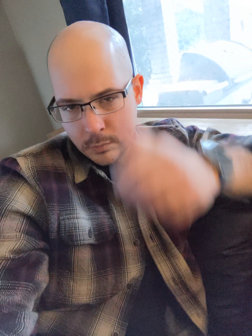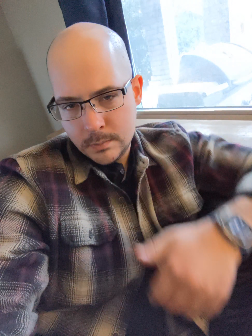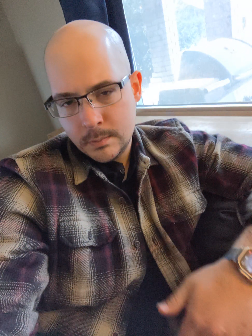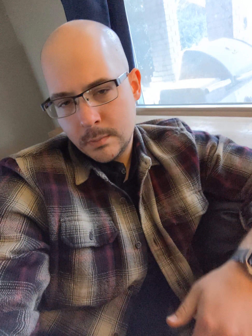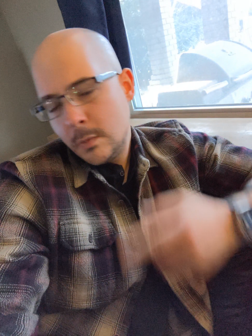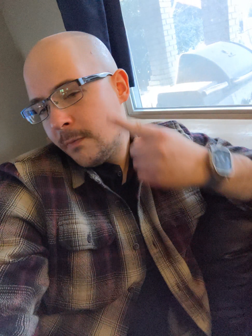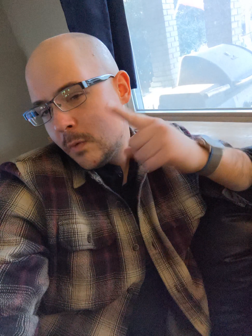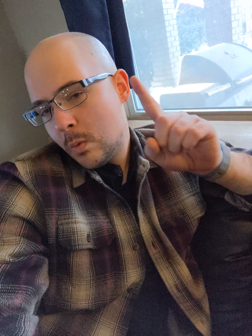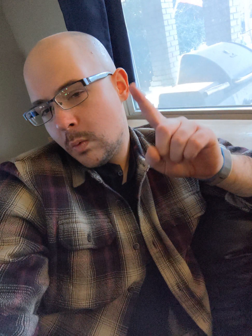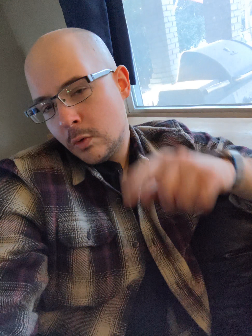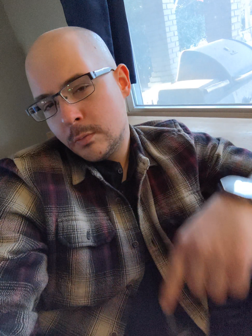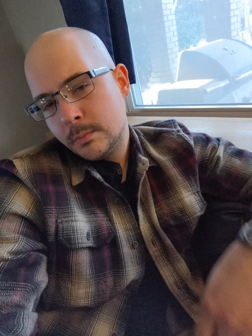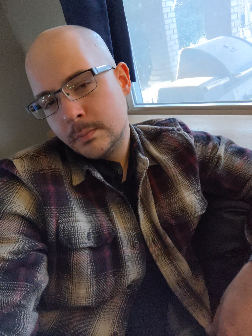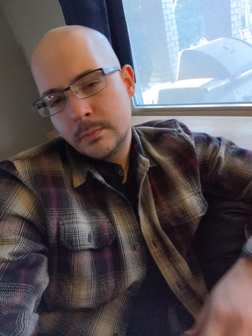for